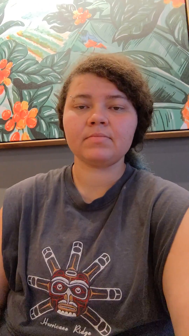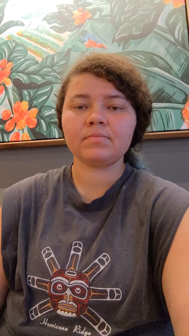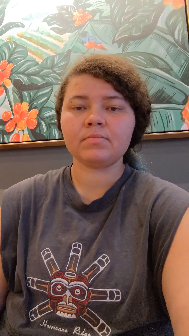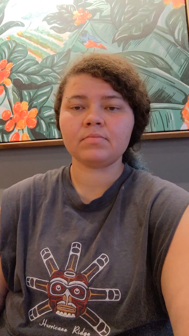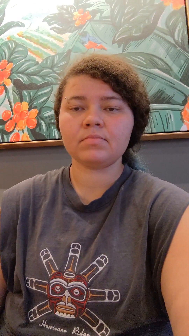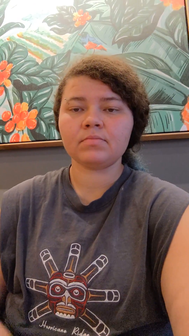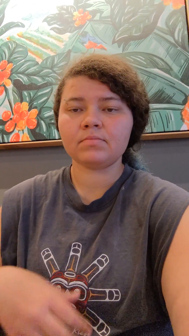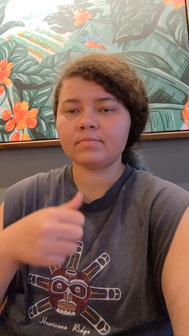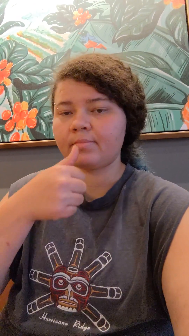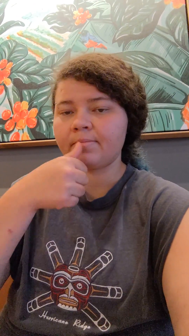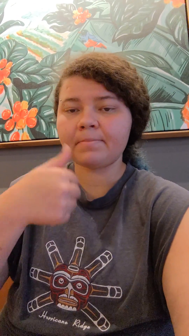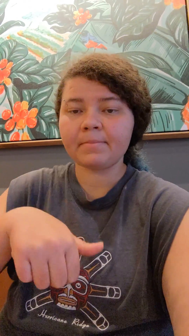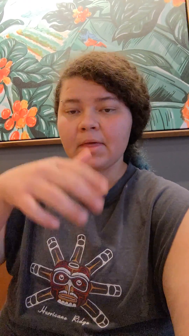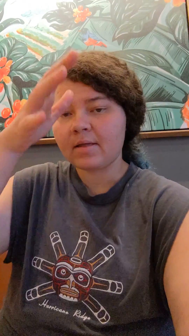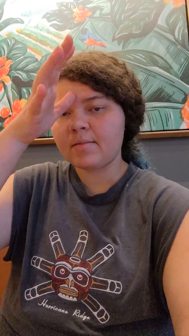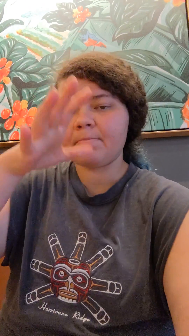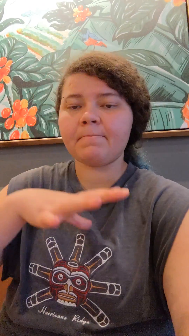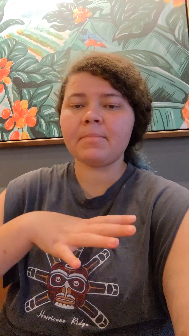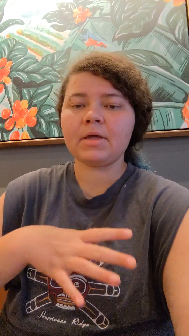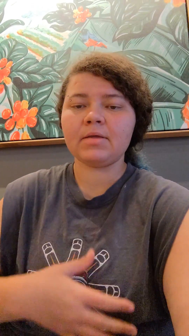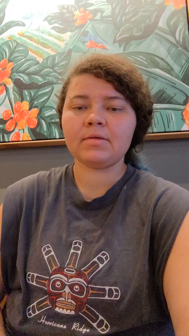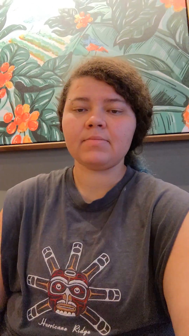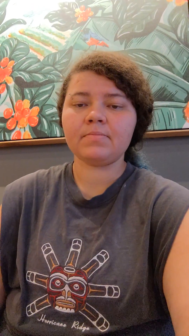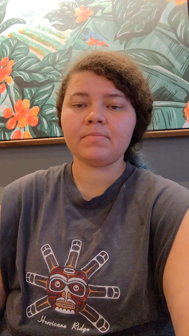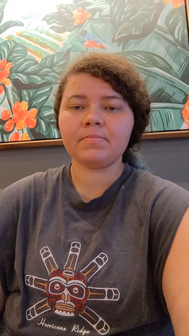mailman